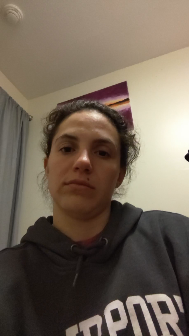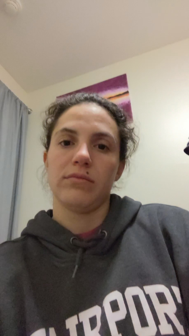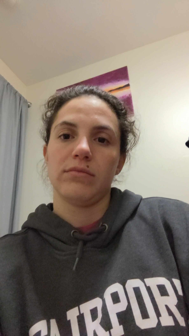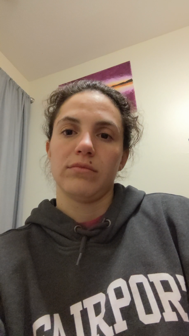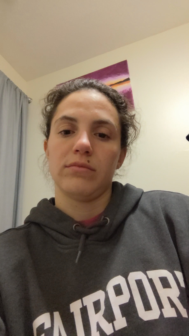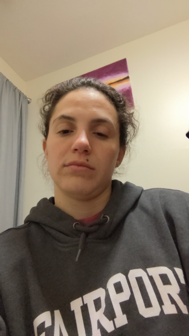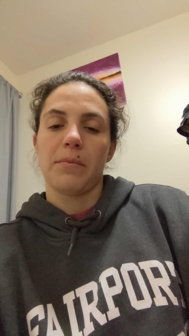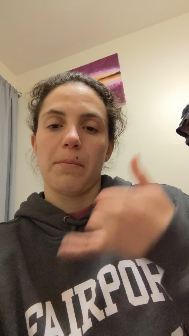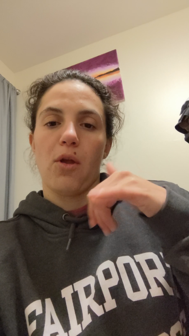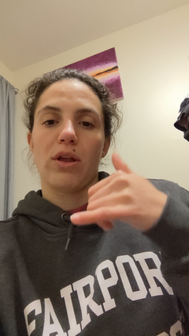party